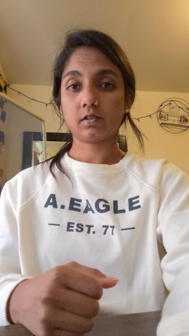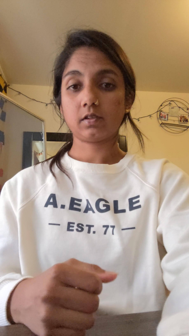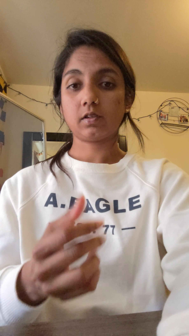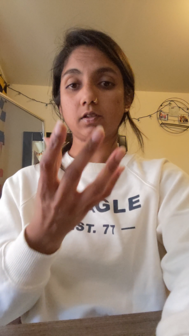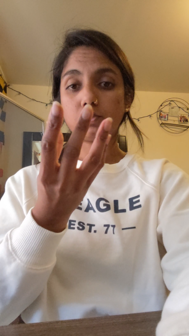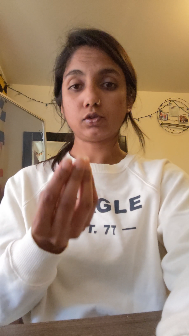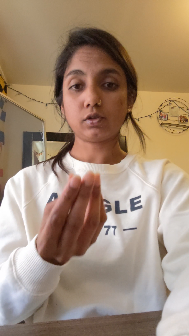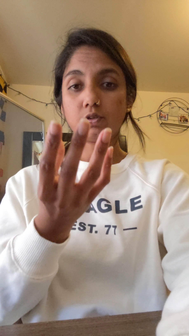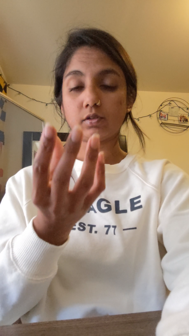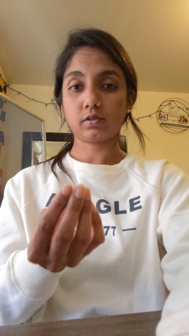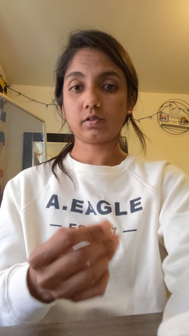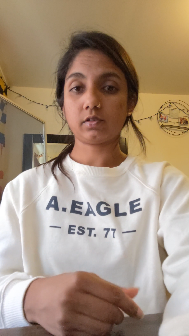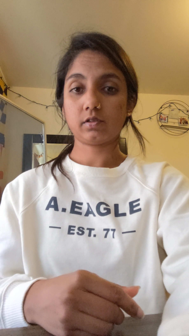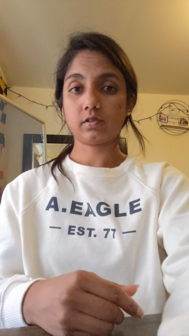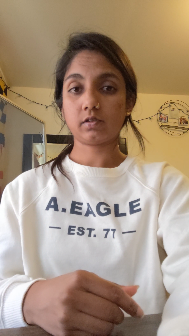gentle